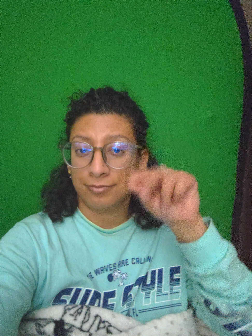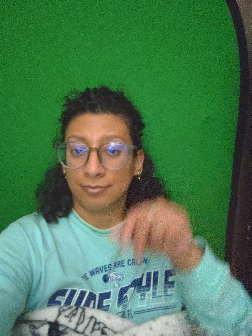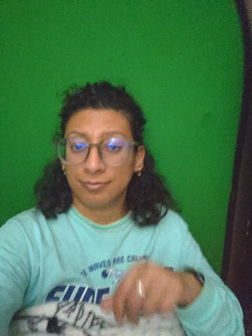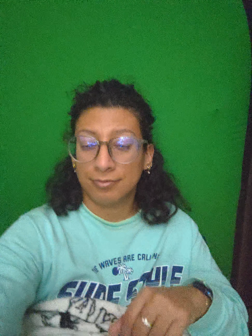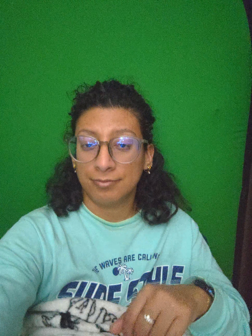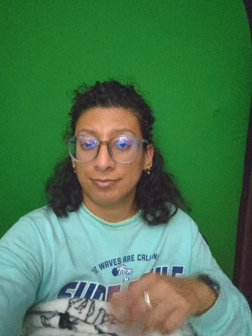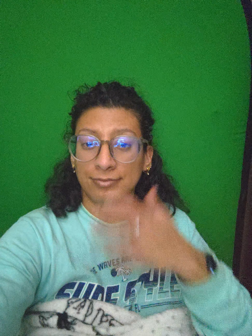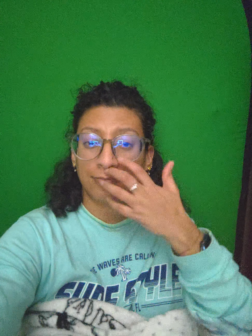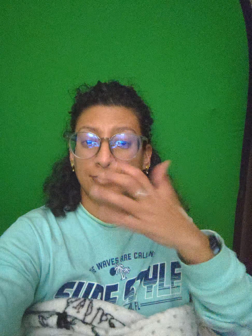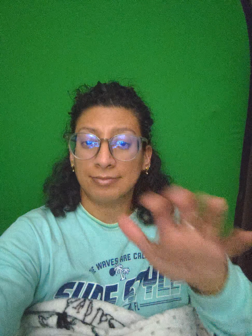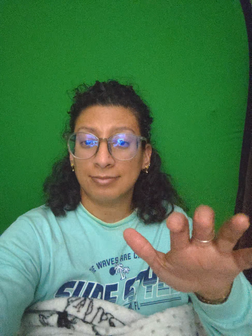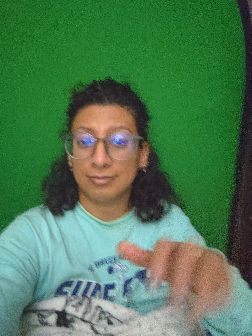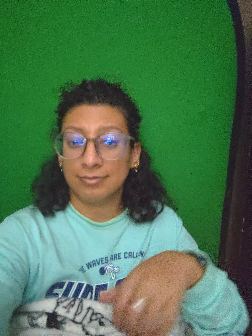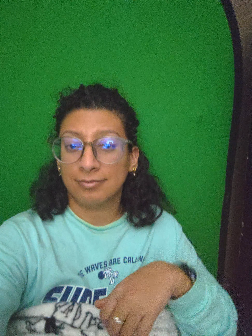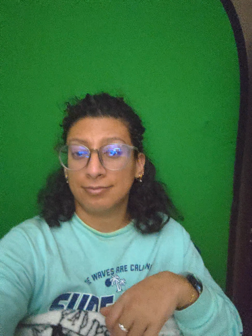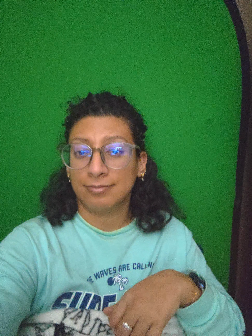hot